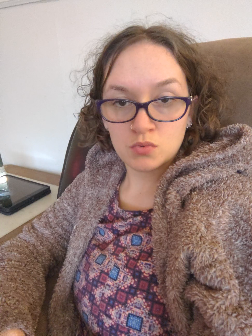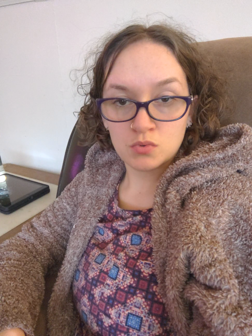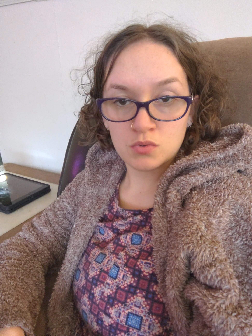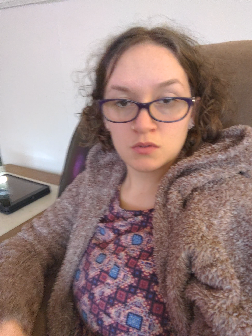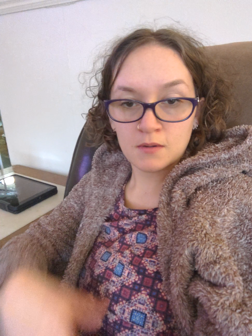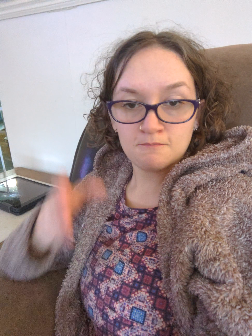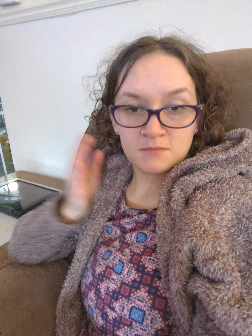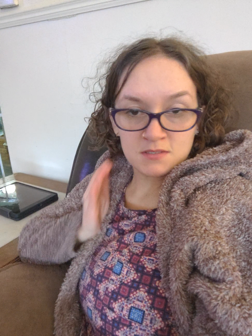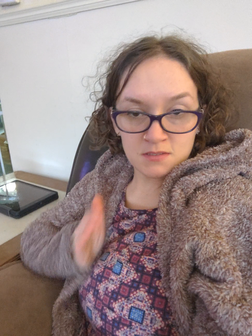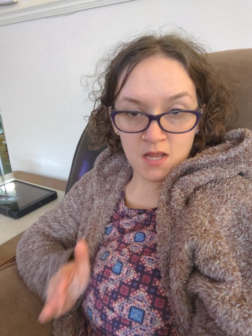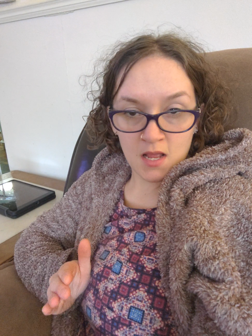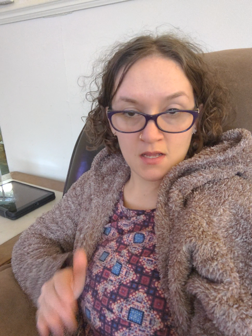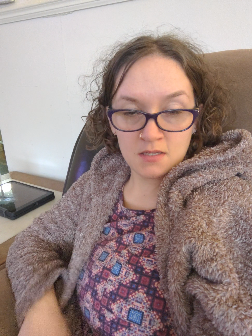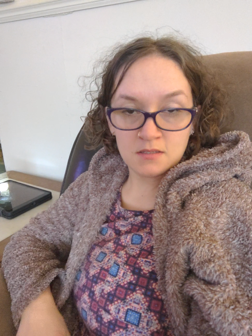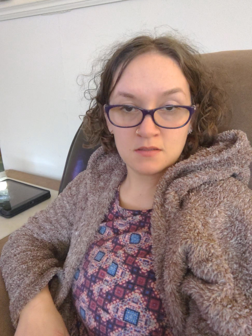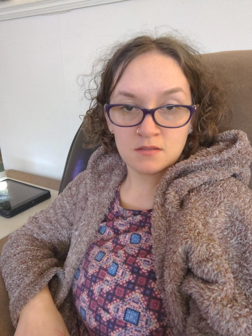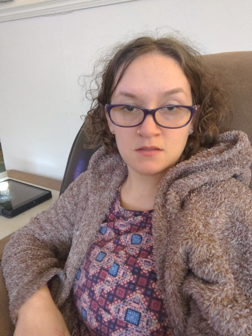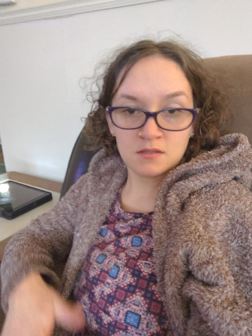beside